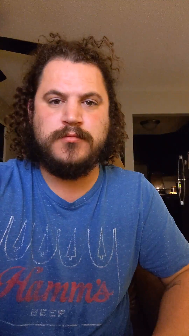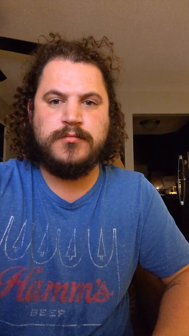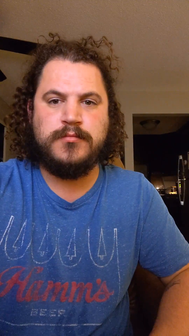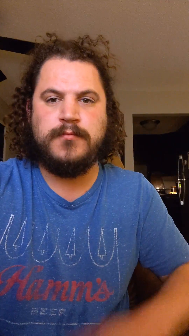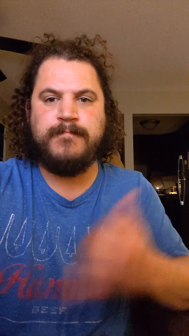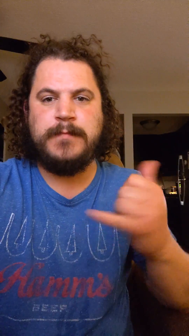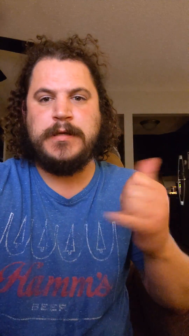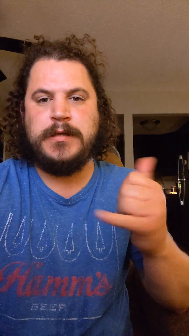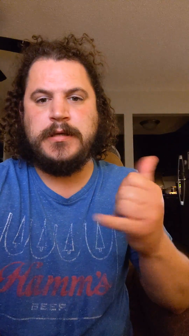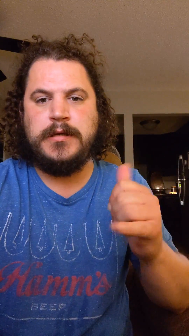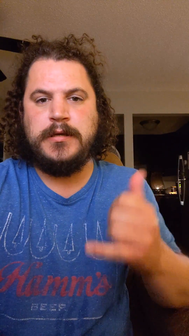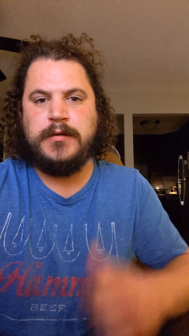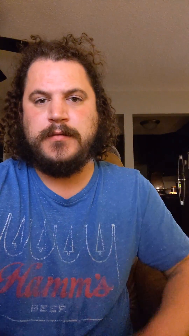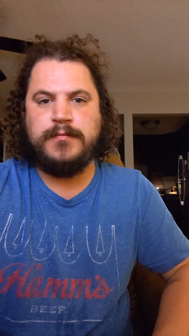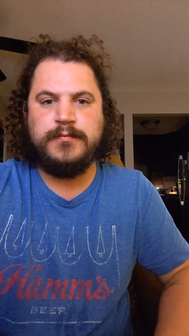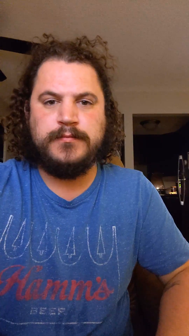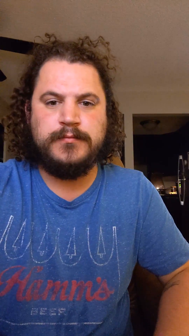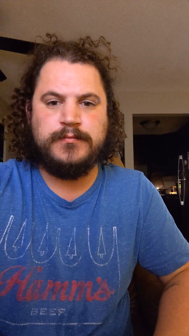play